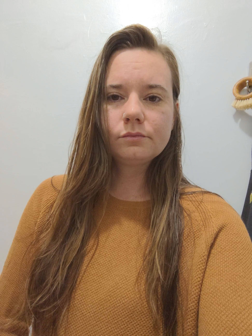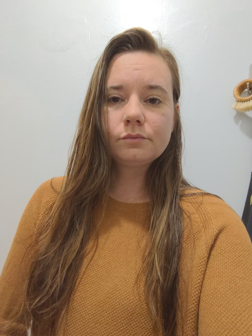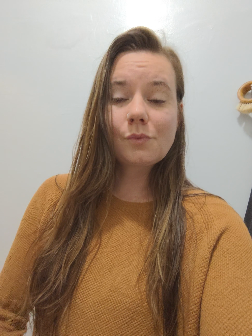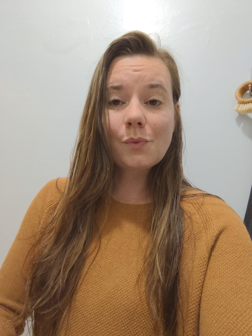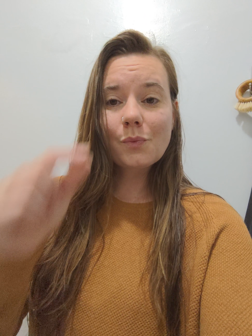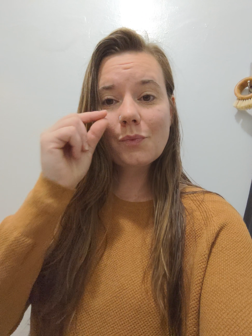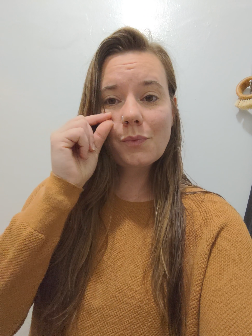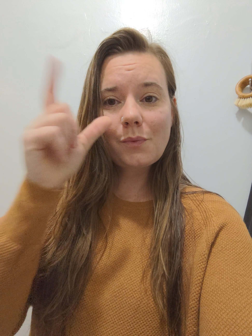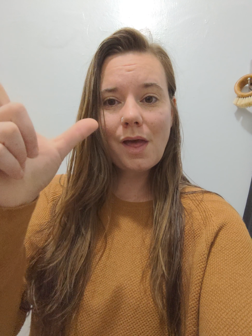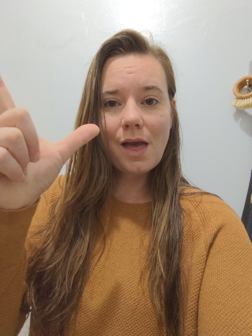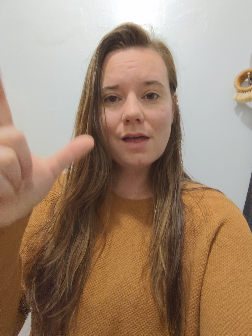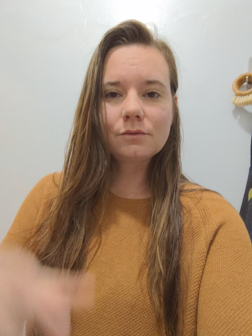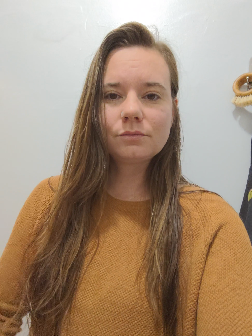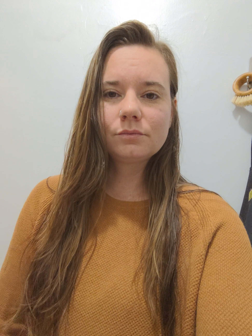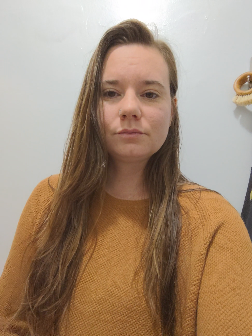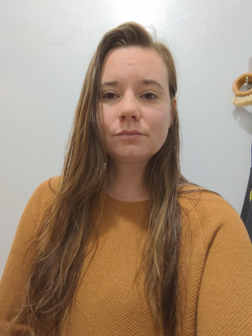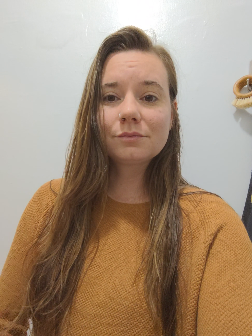awake